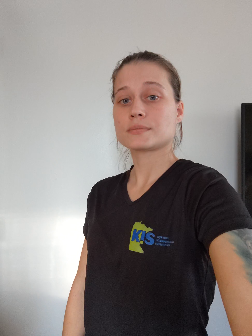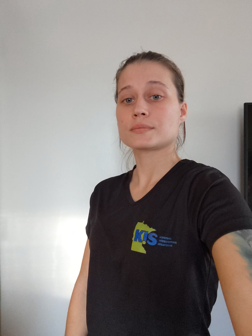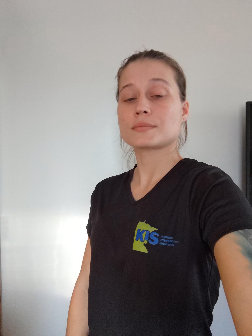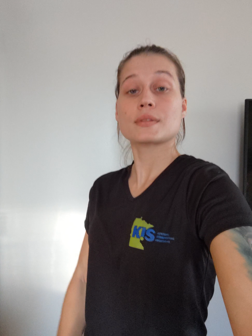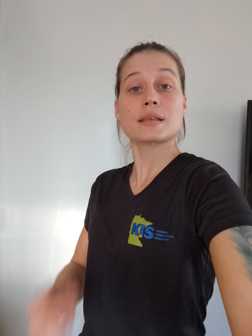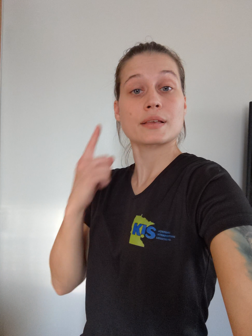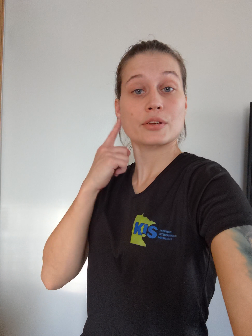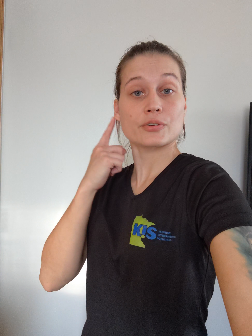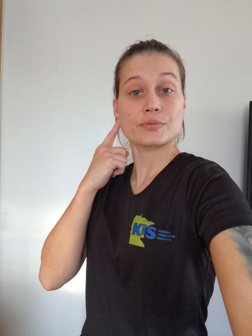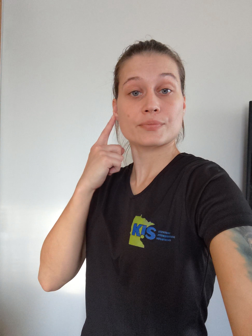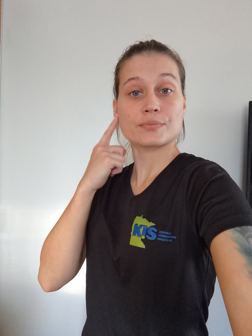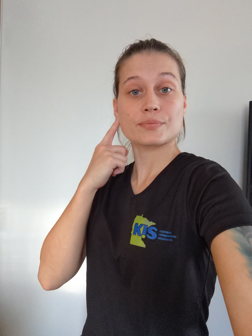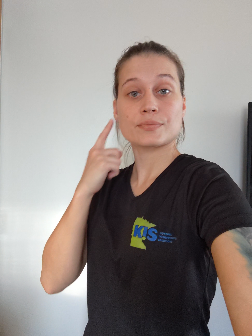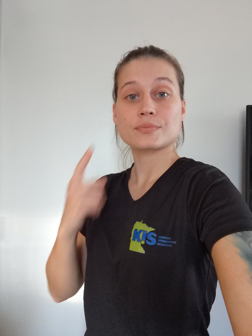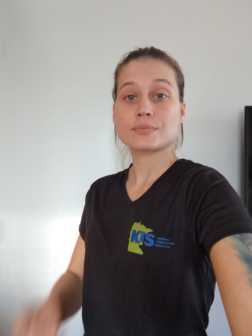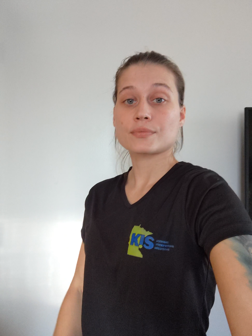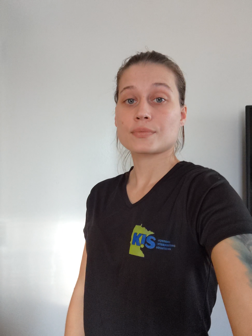ear